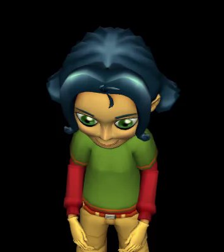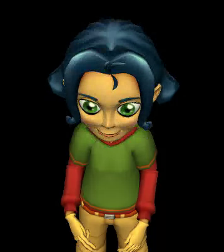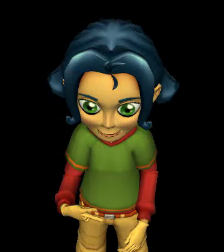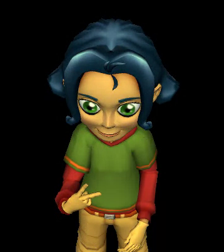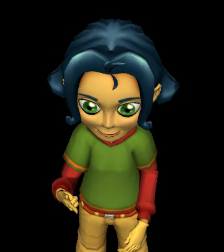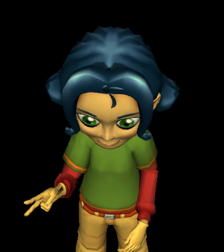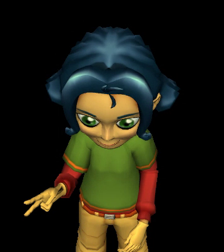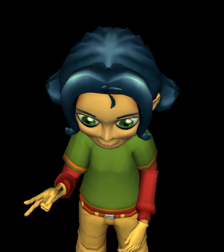ينتمي إلى